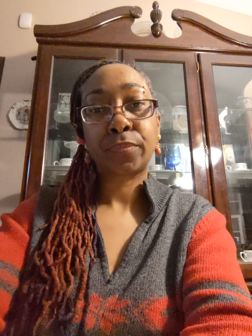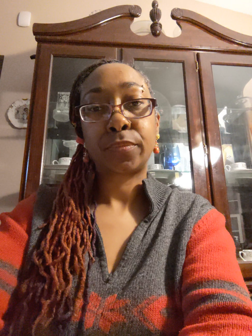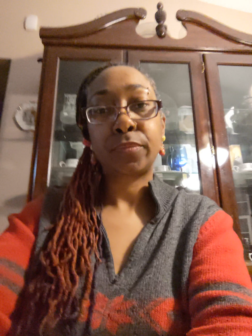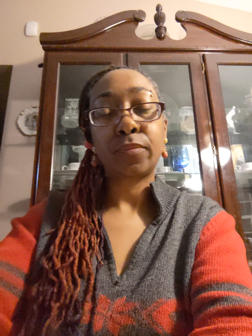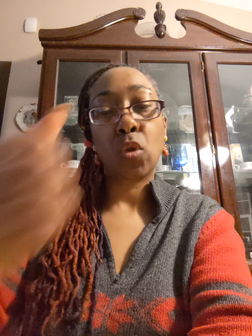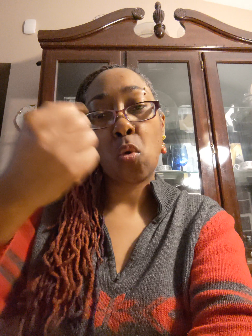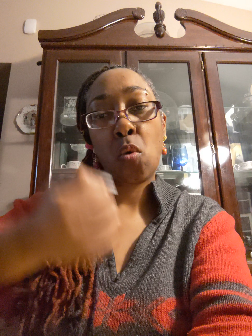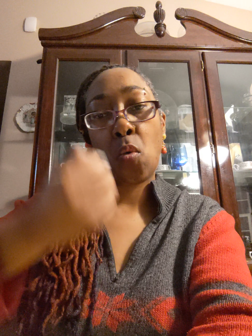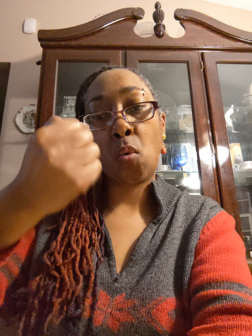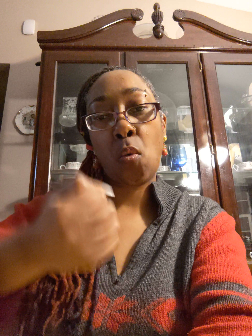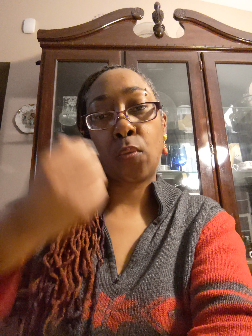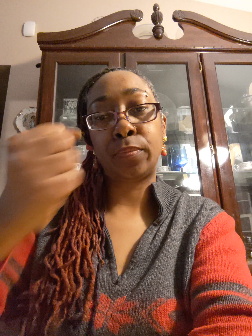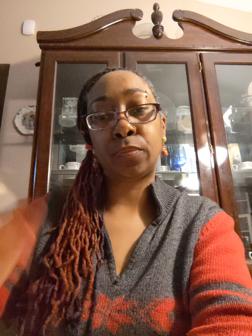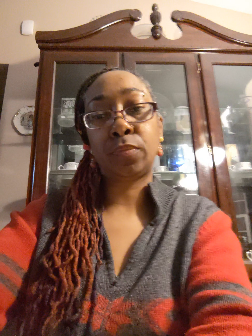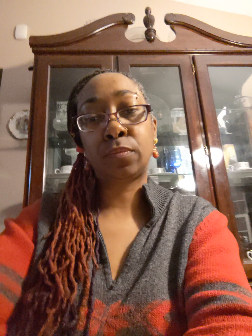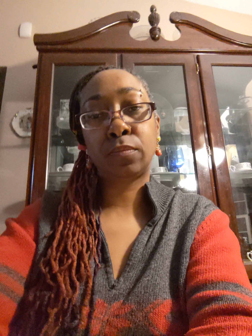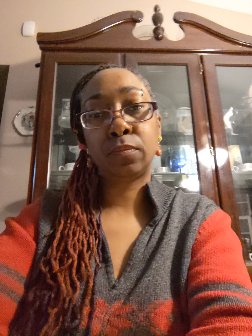car